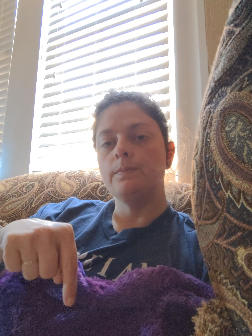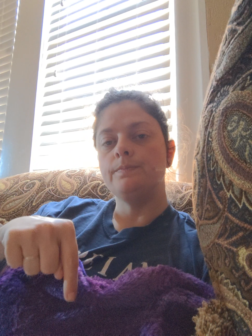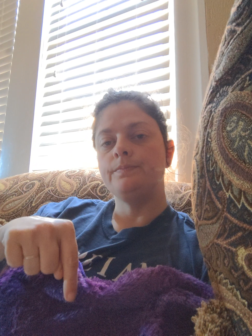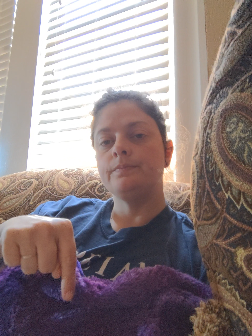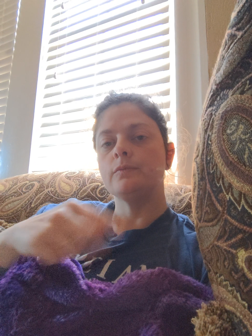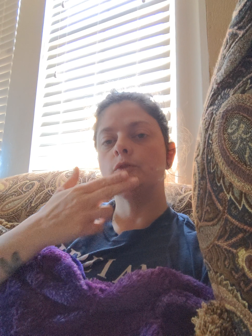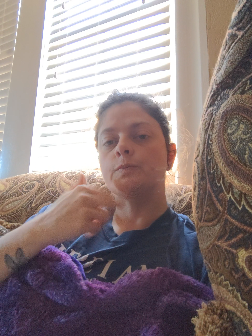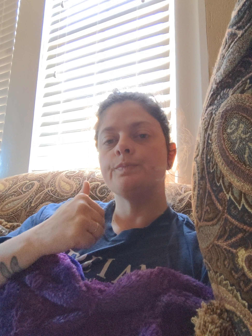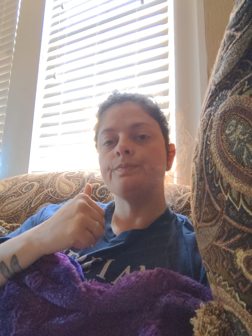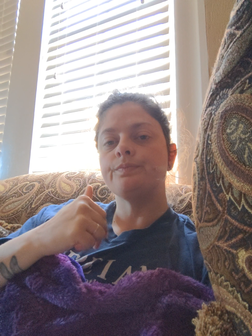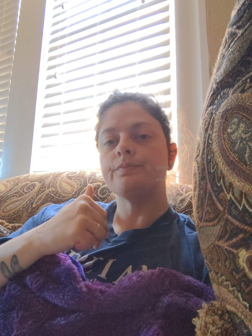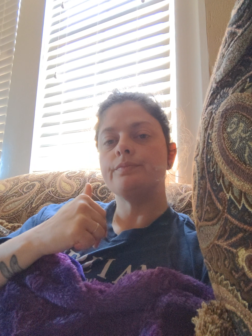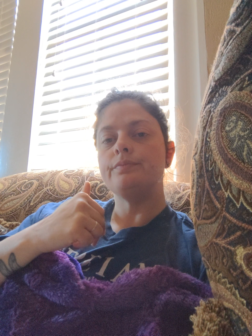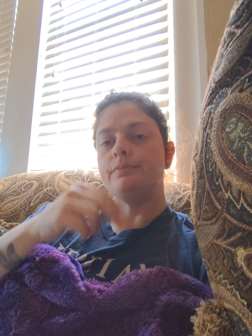cute